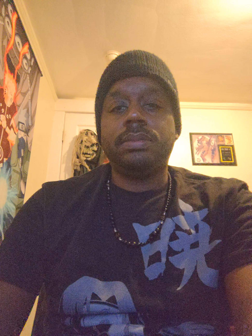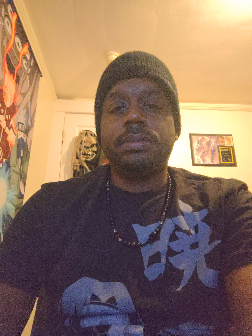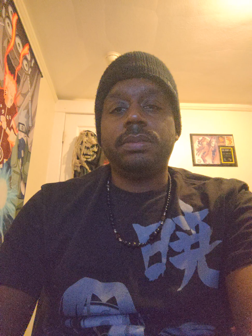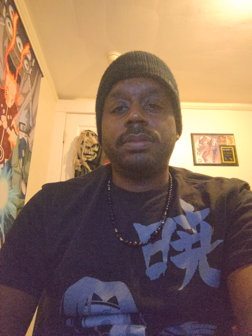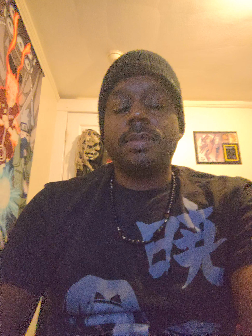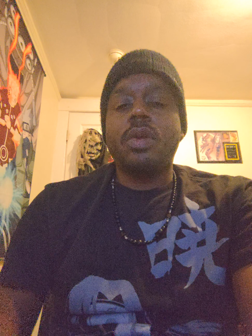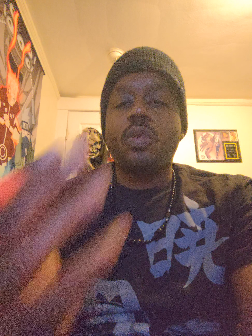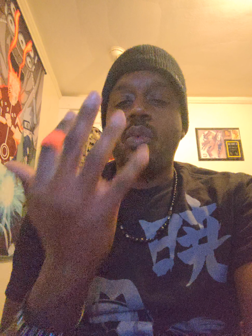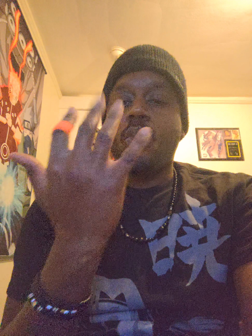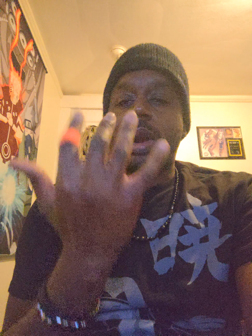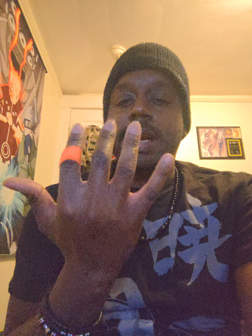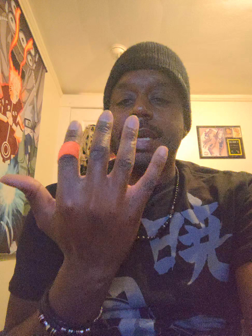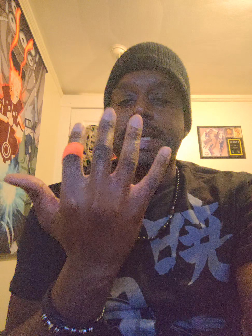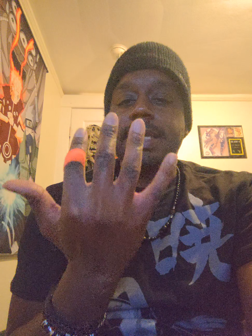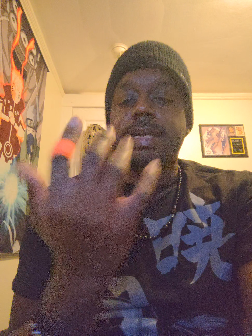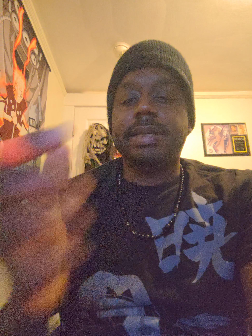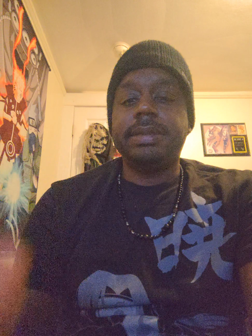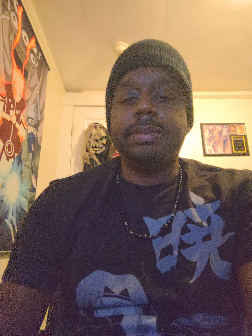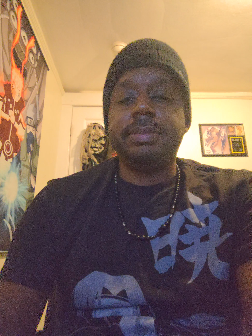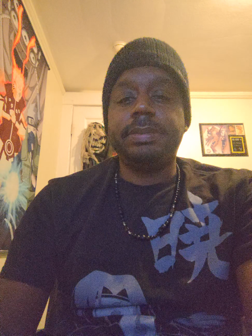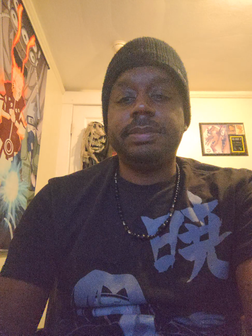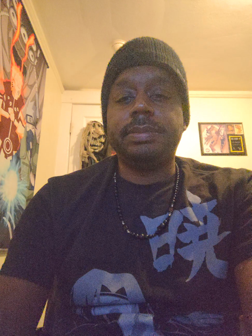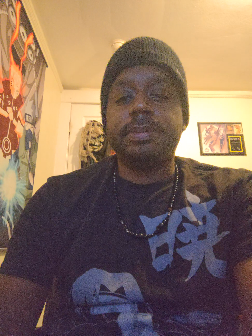wait